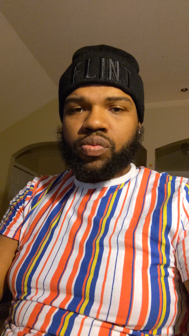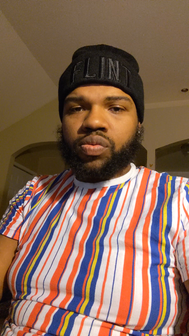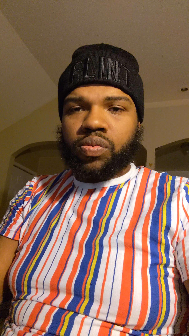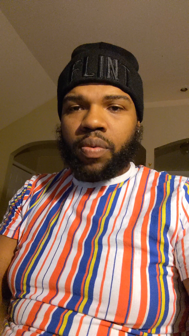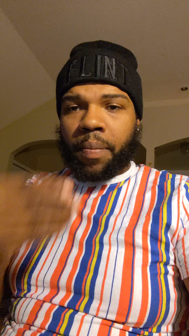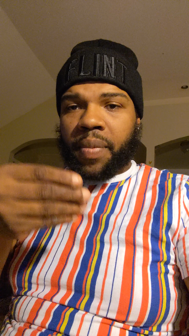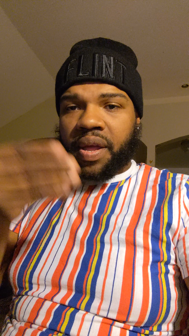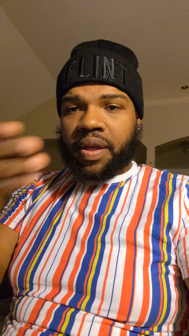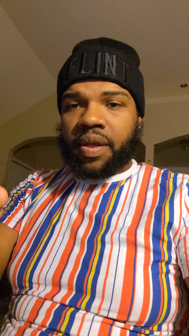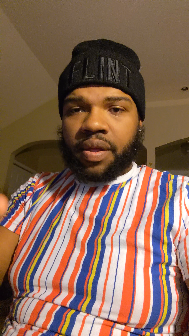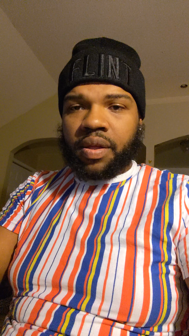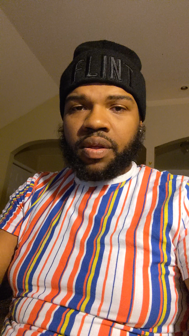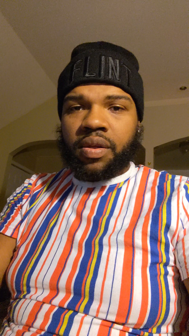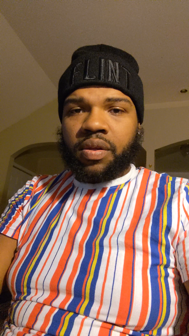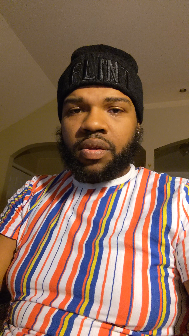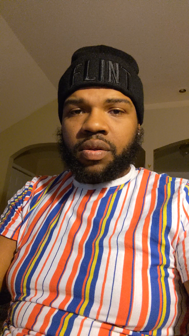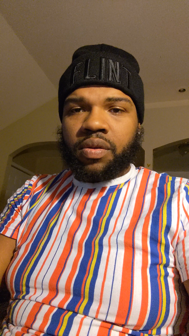buy